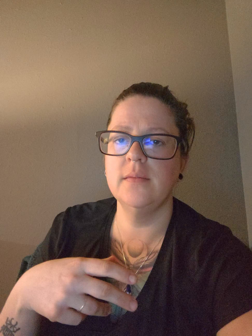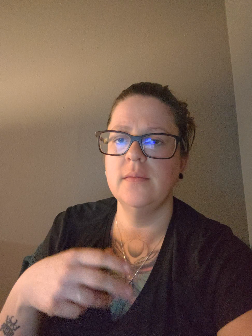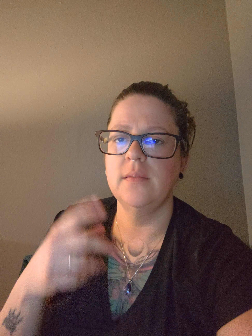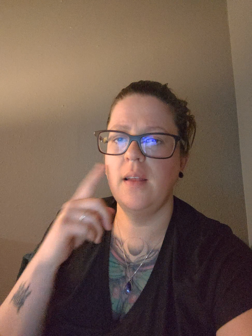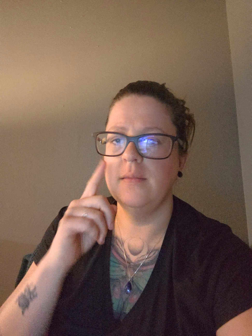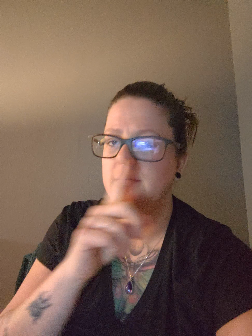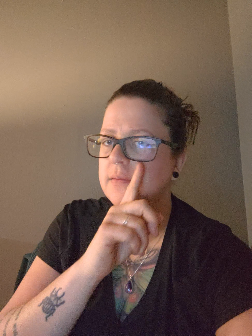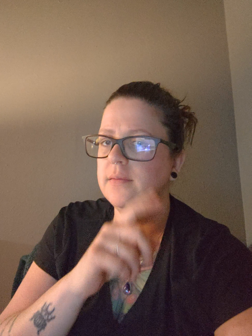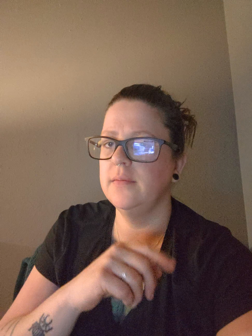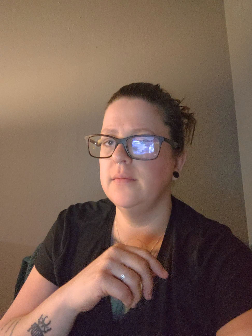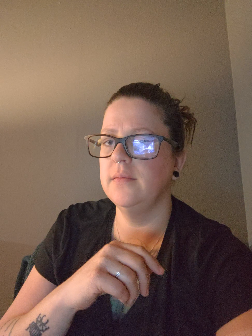eye